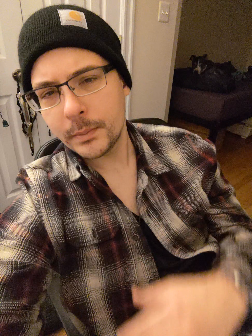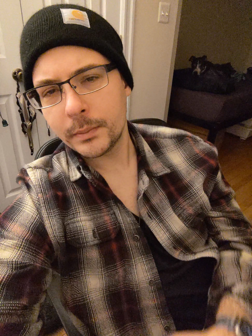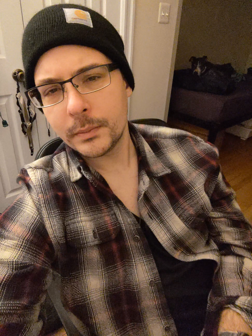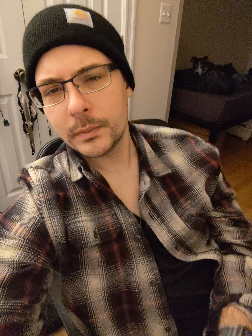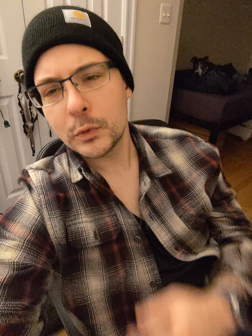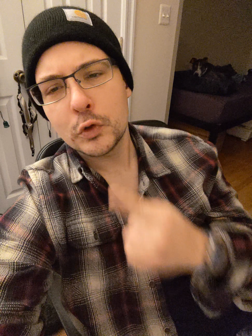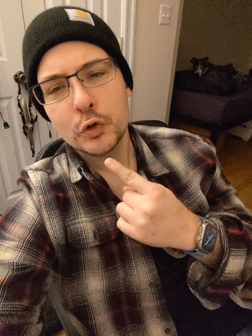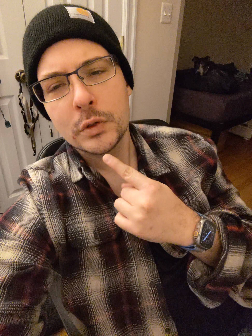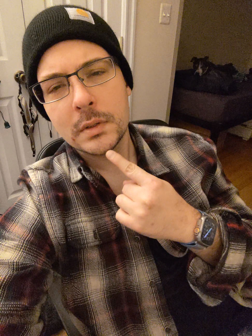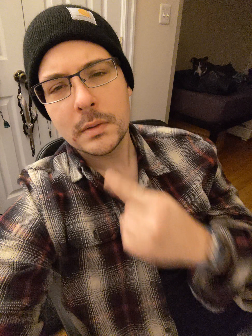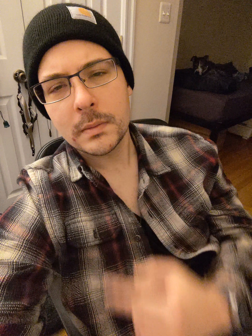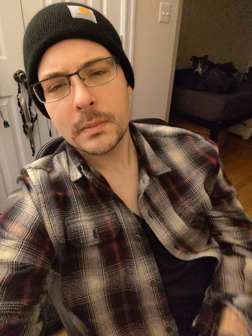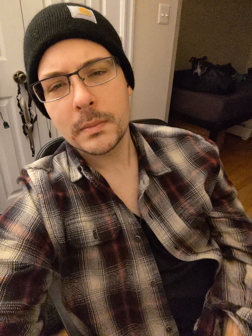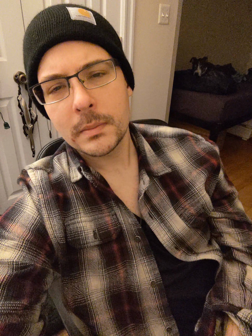chin